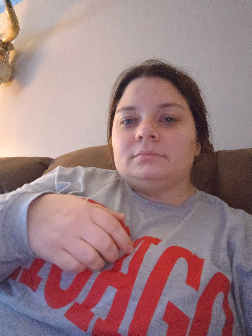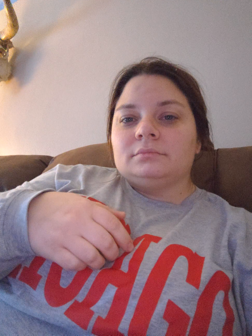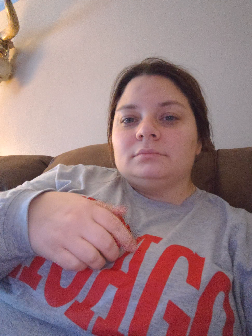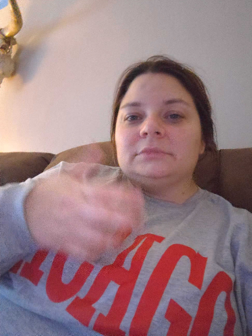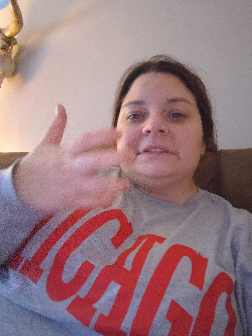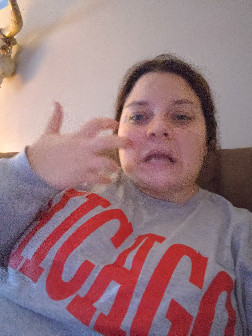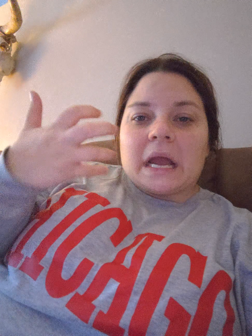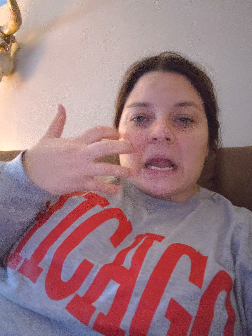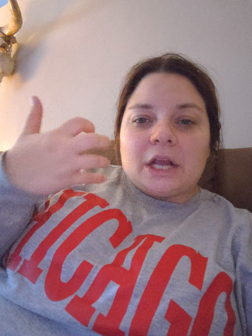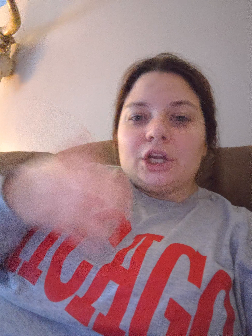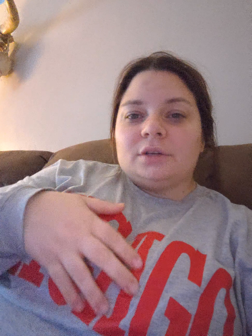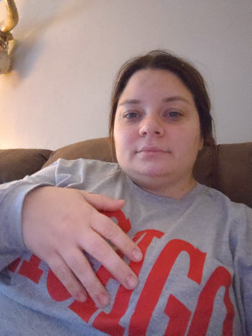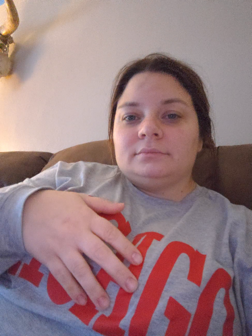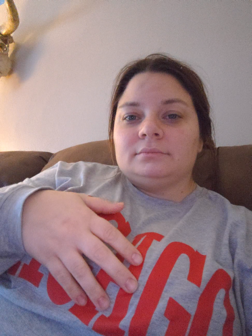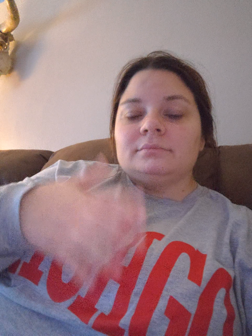tiger